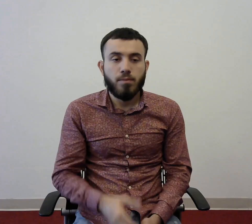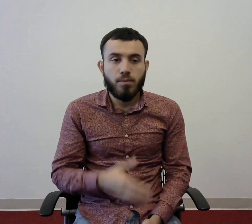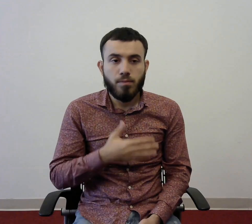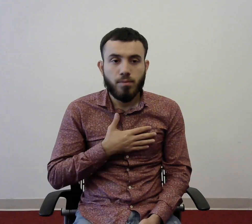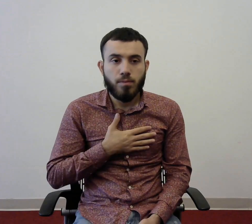mən